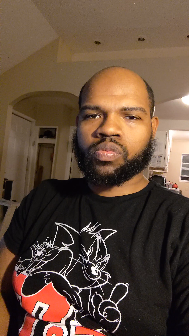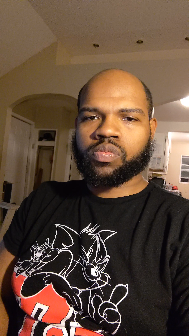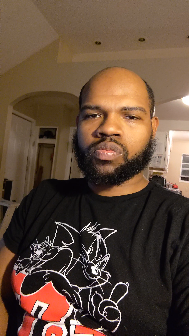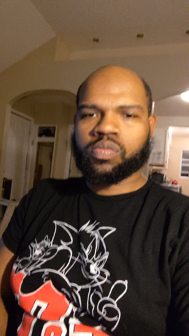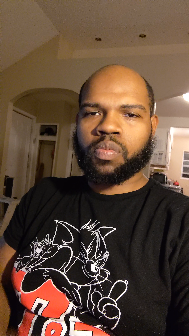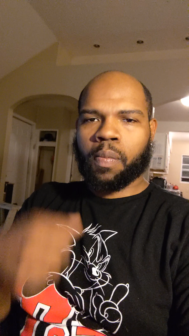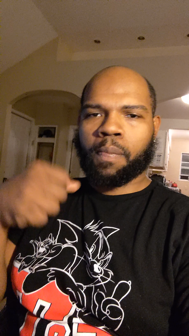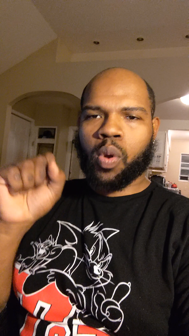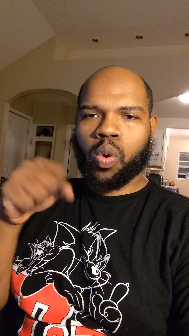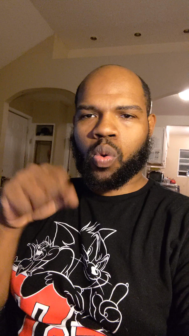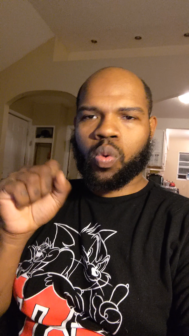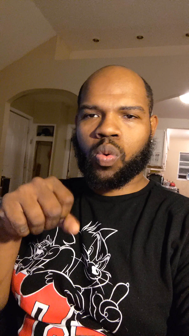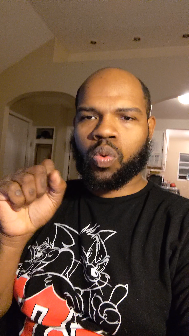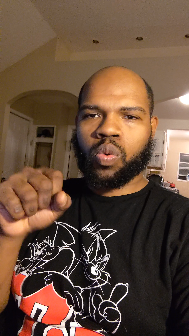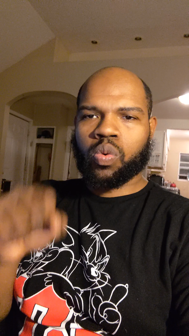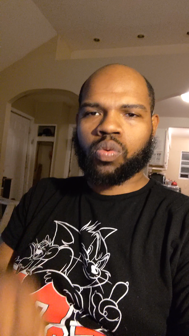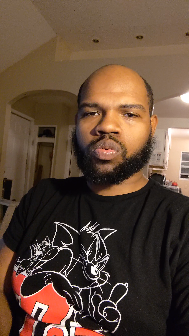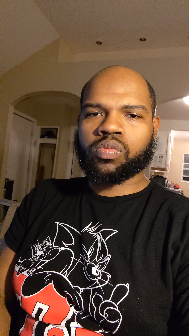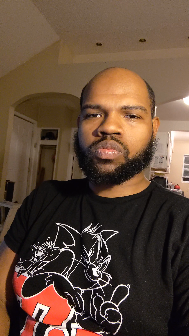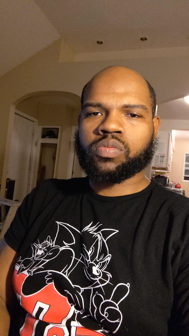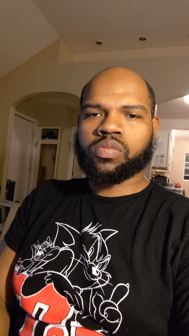motorcycle